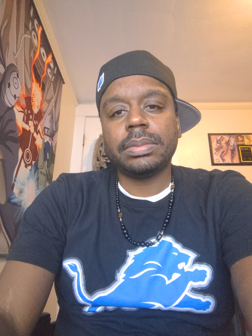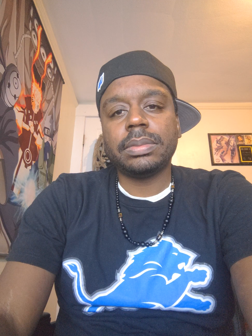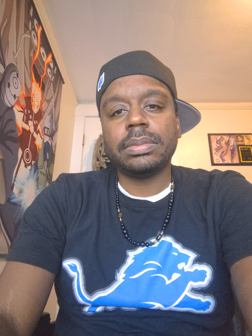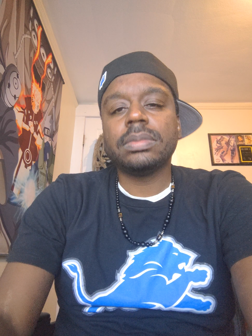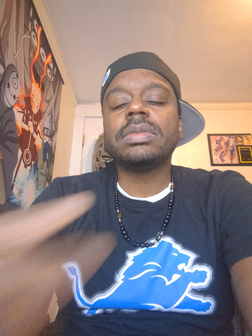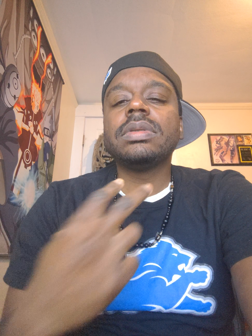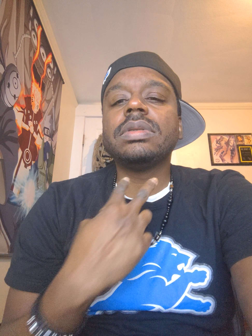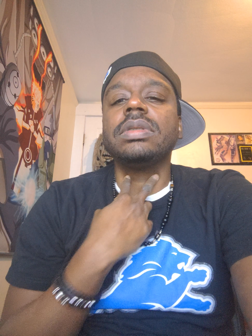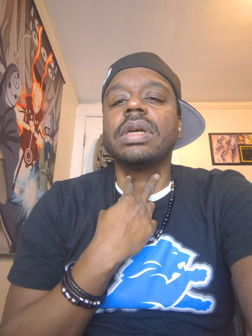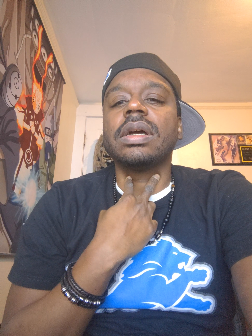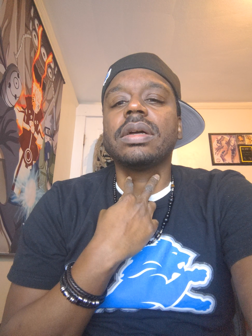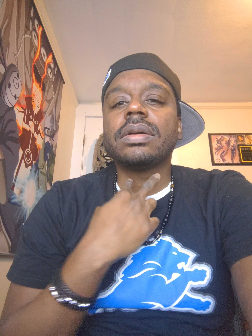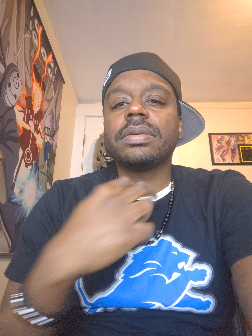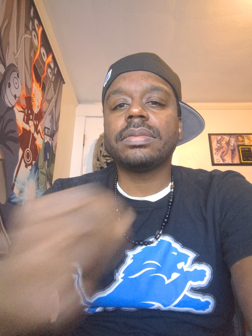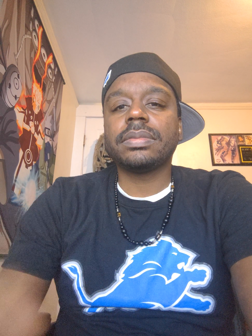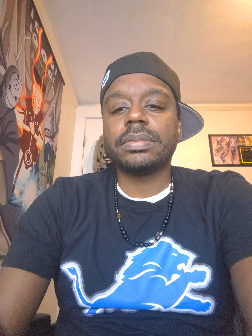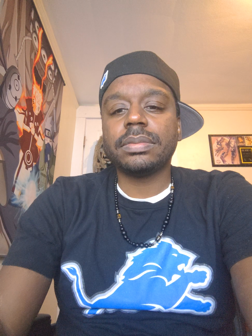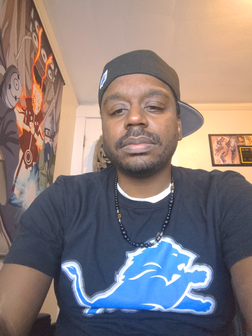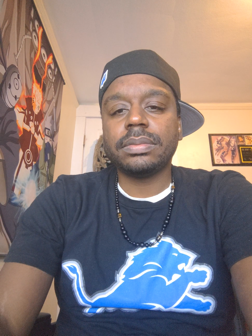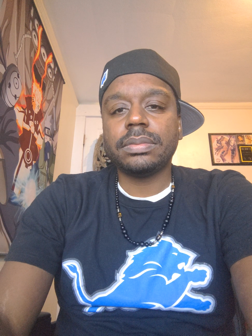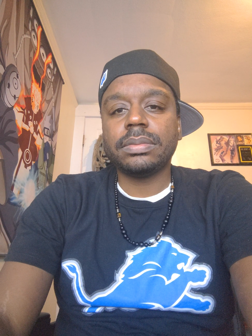stuck